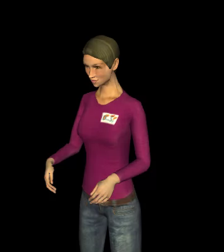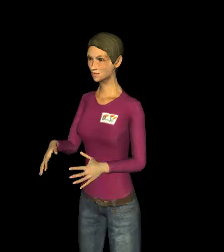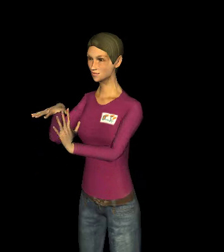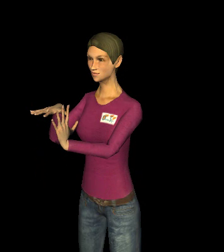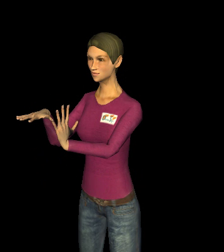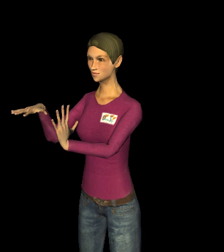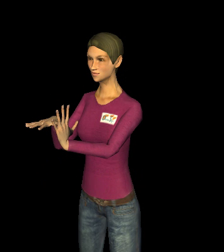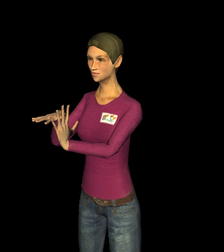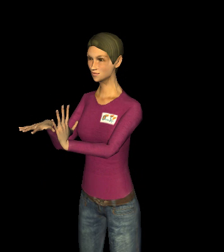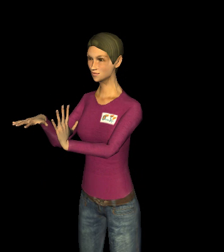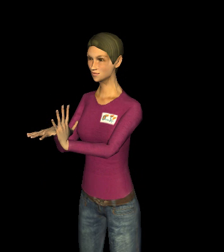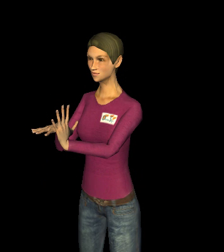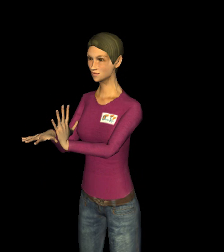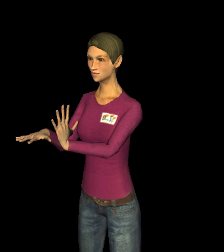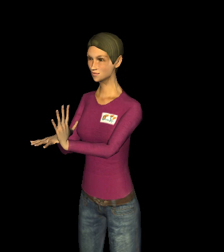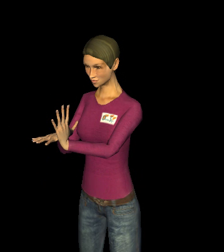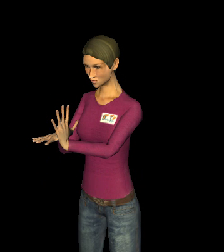خريف